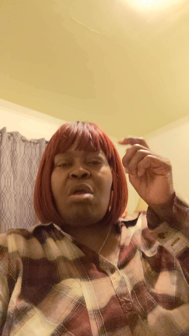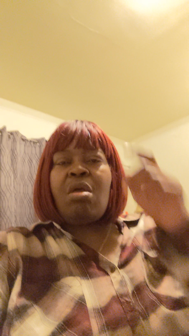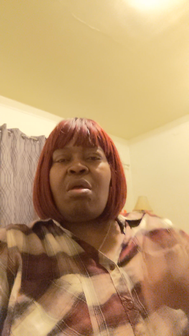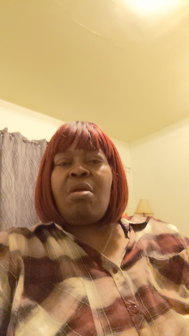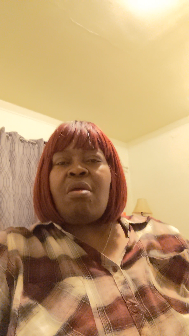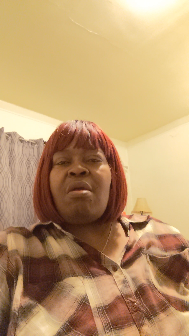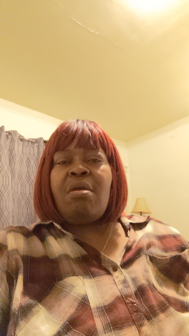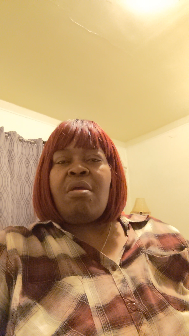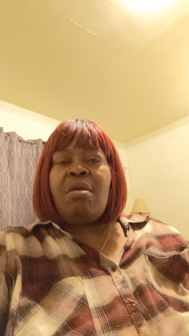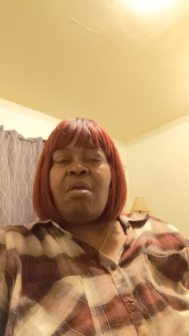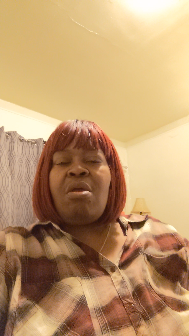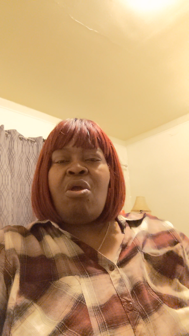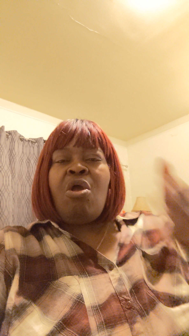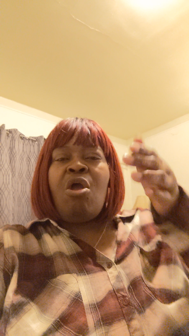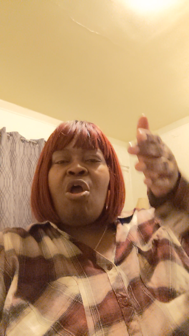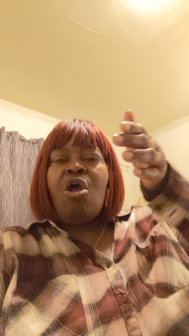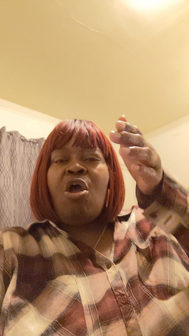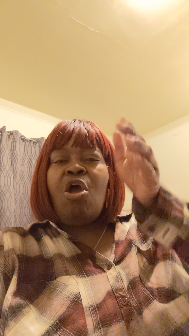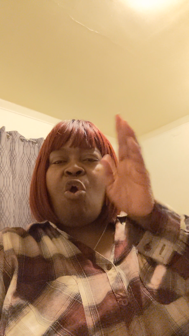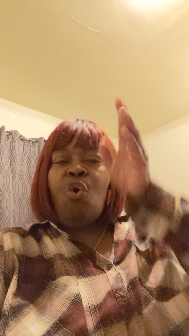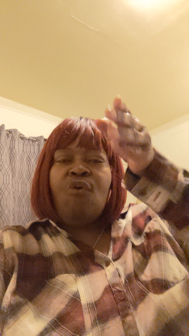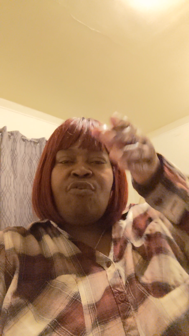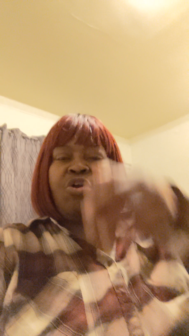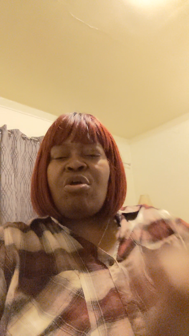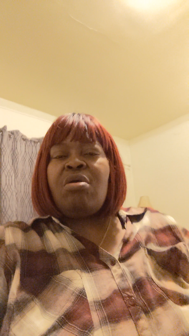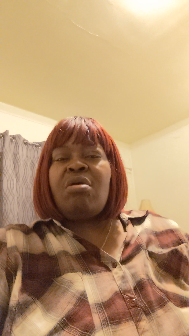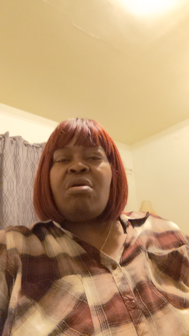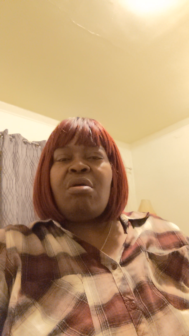over